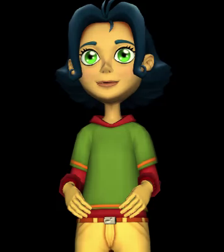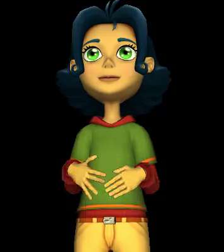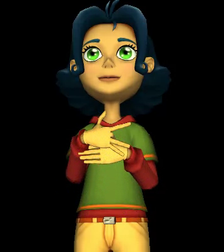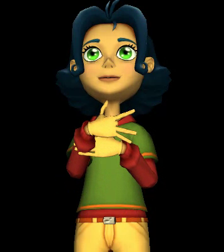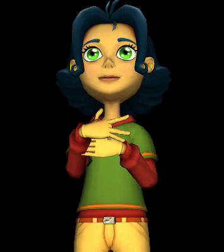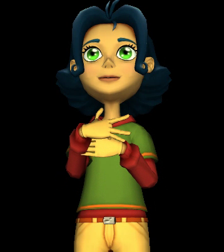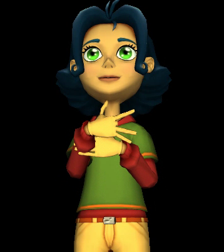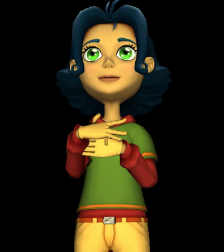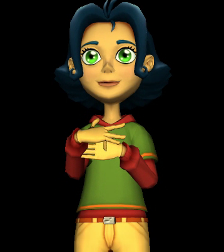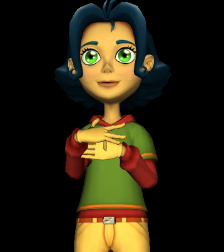تأخر